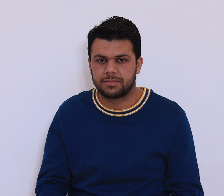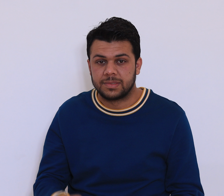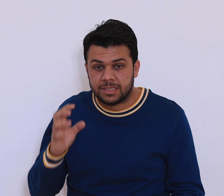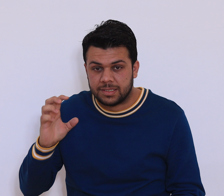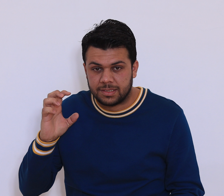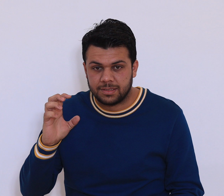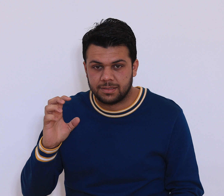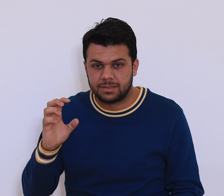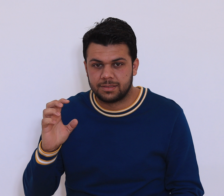stiff